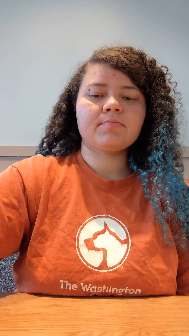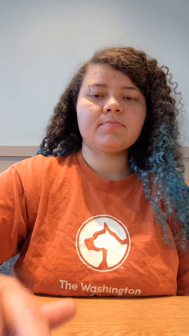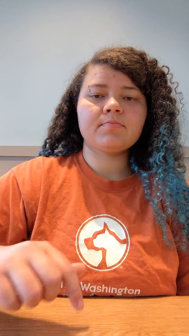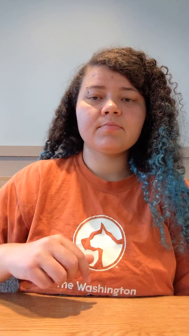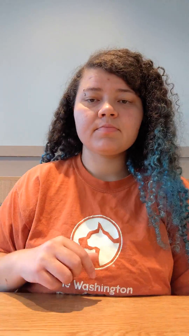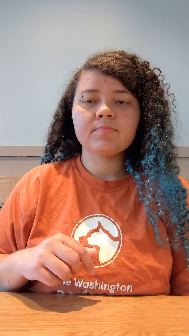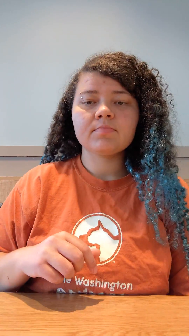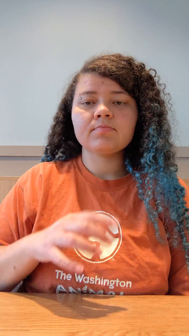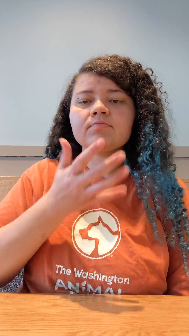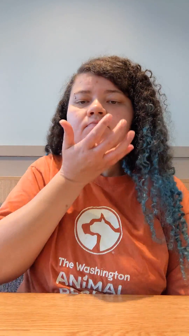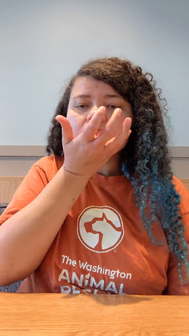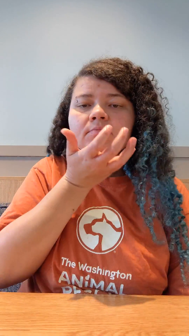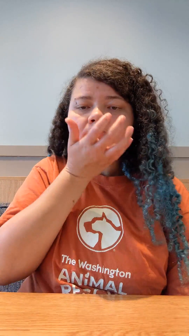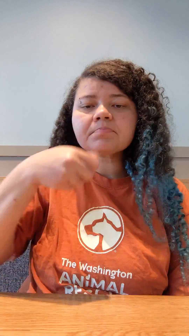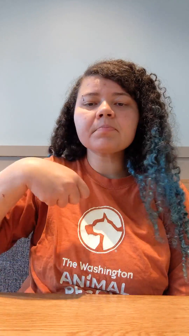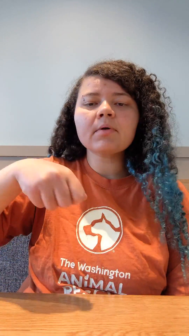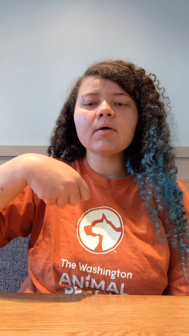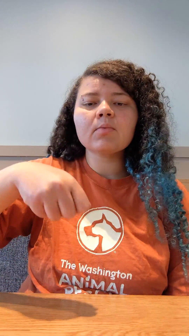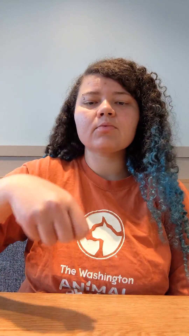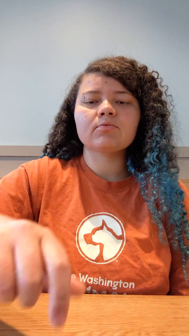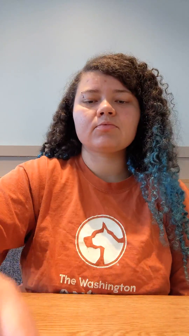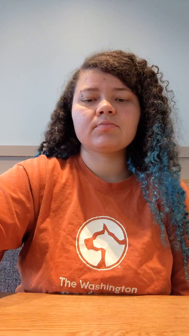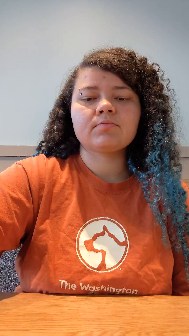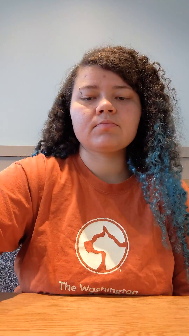lawn mower